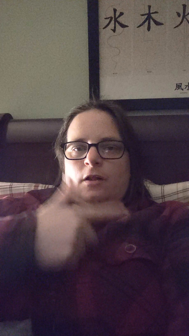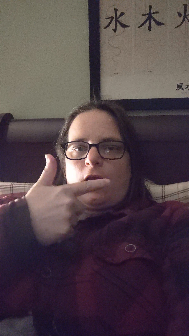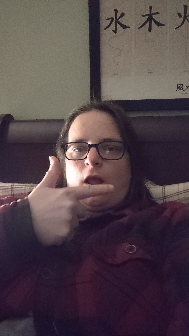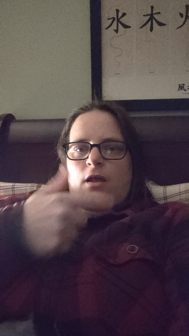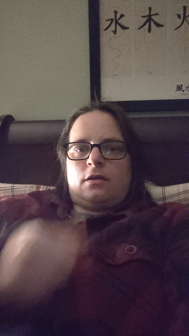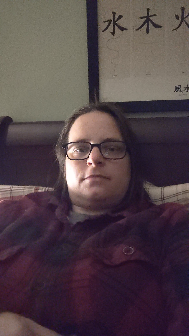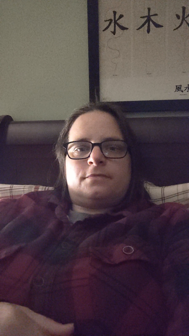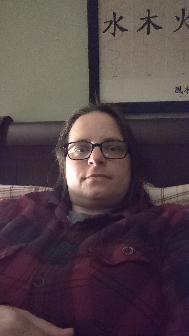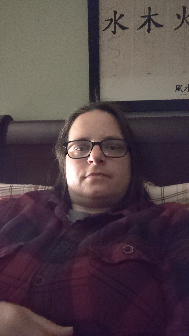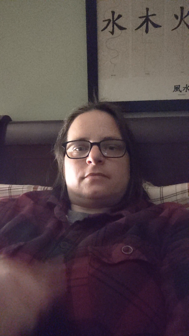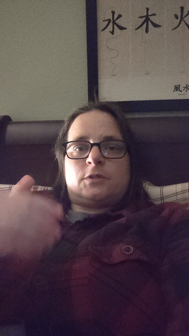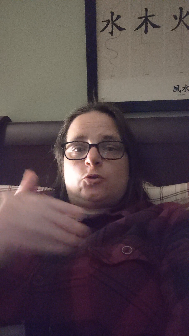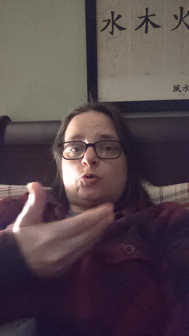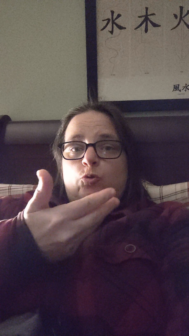new